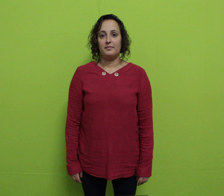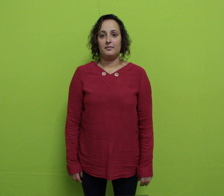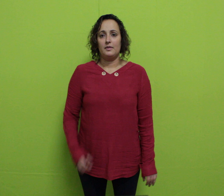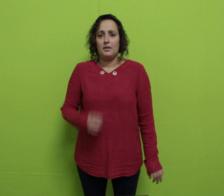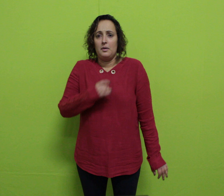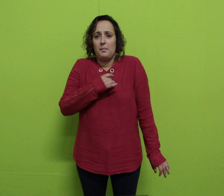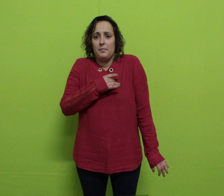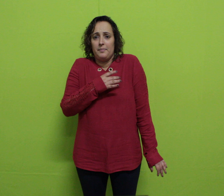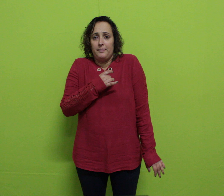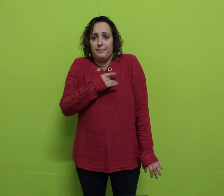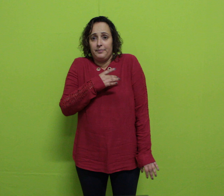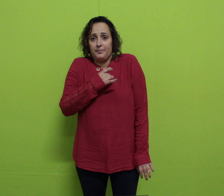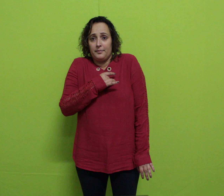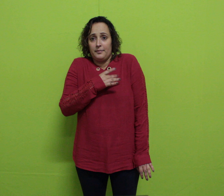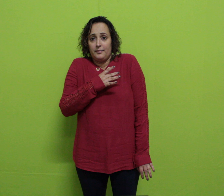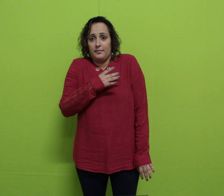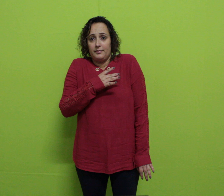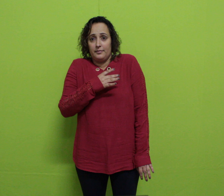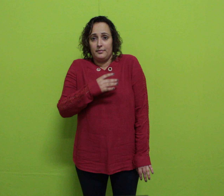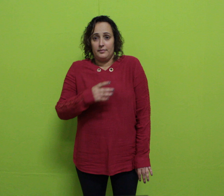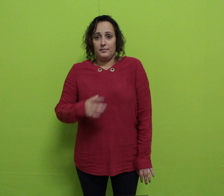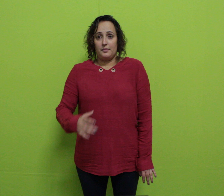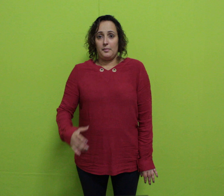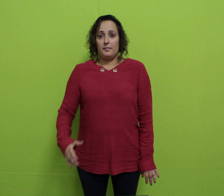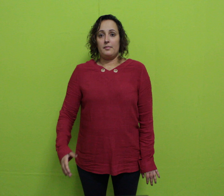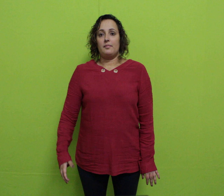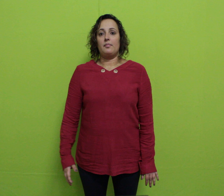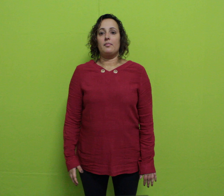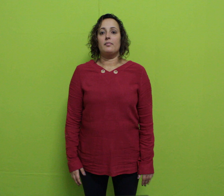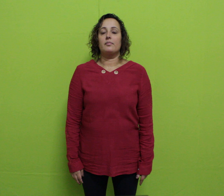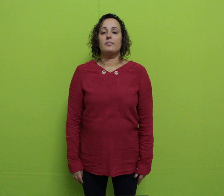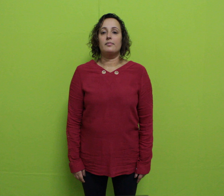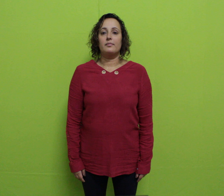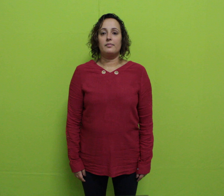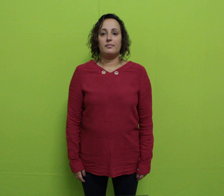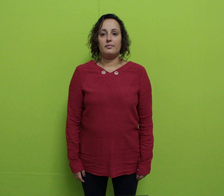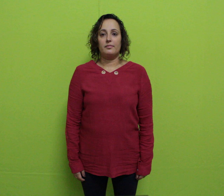medo